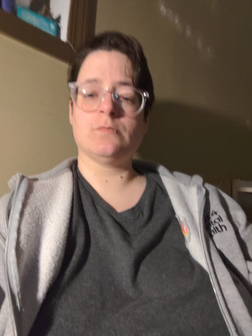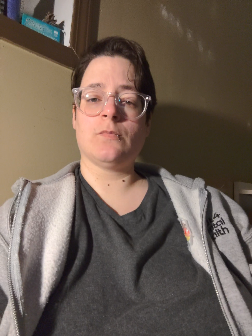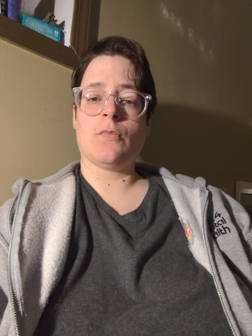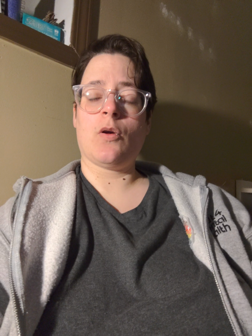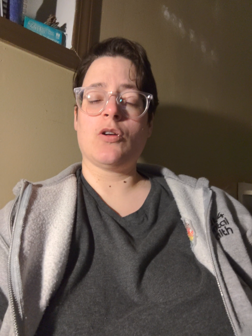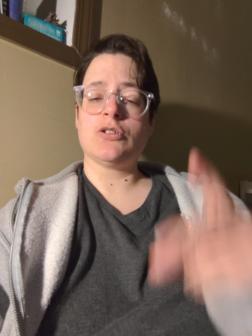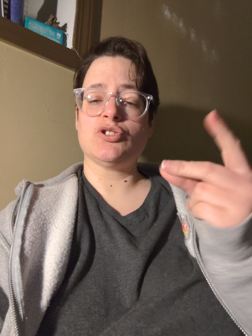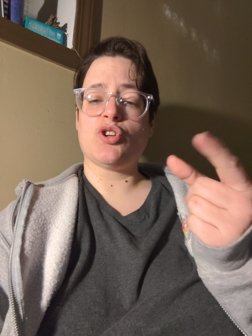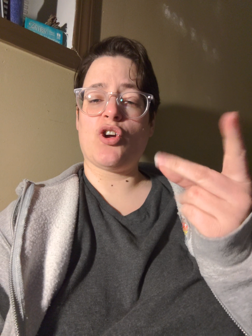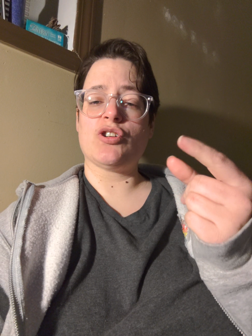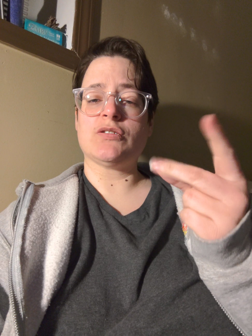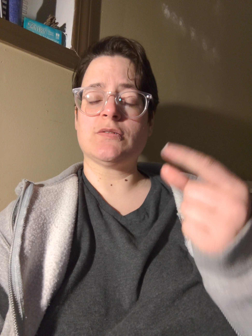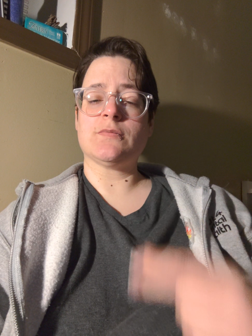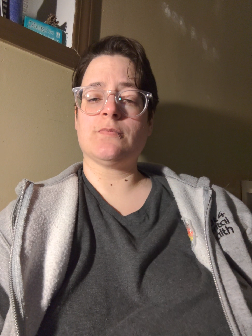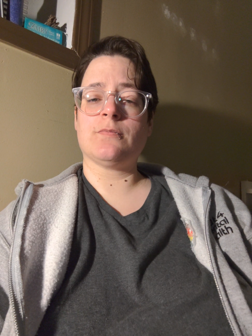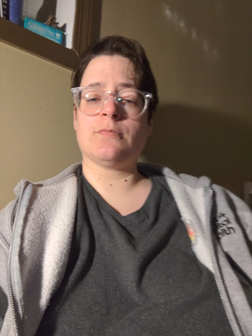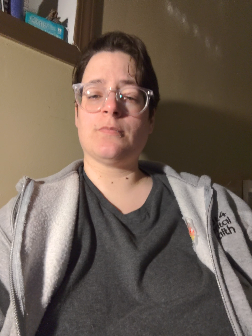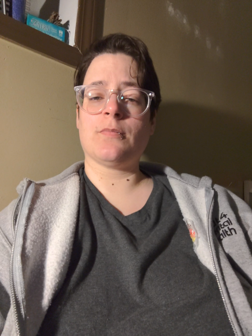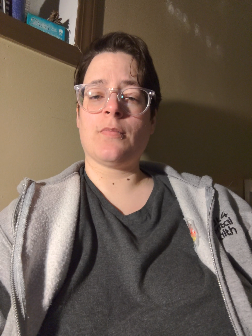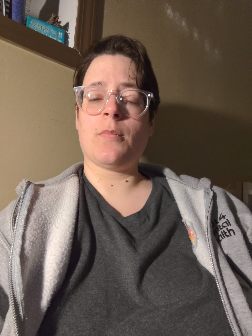dog